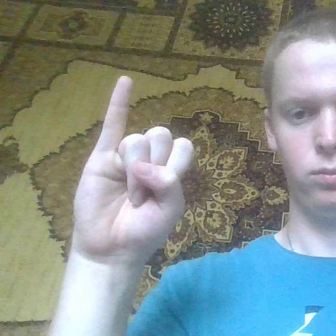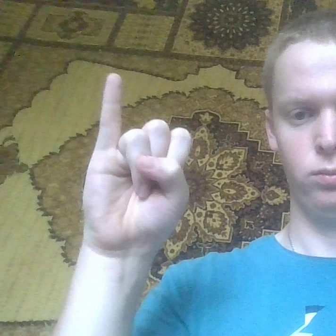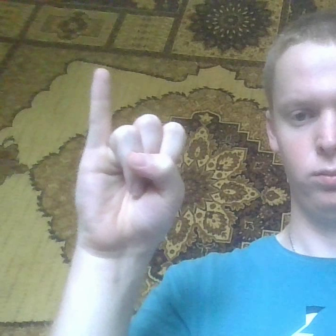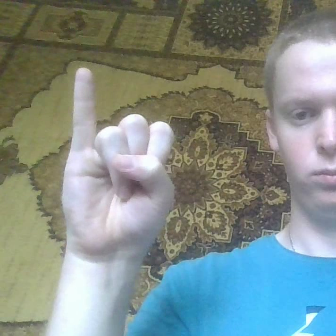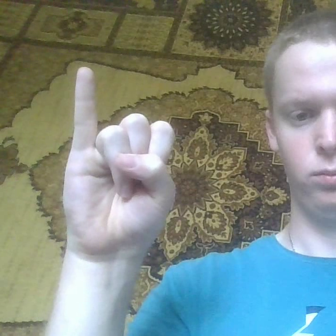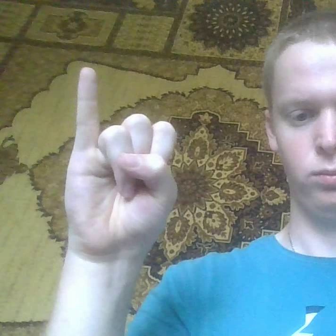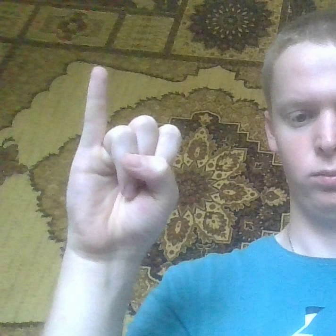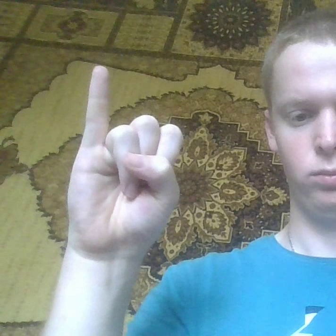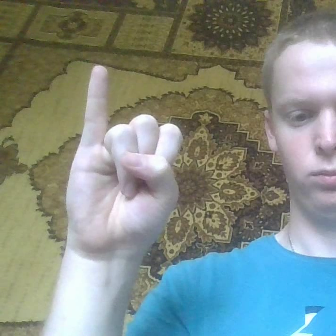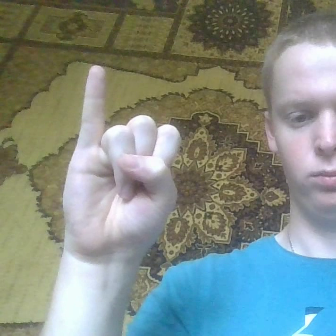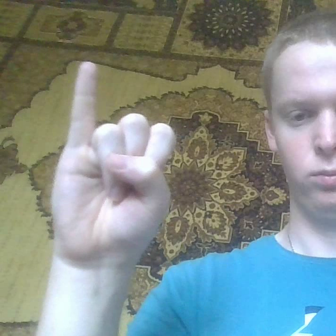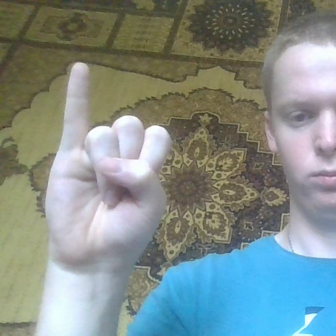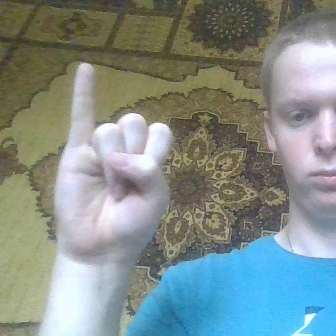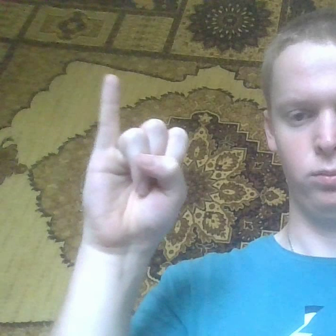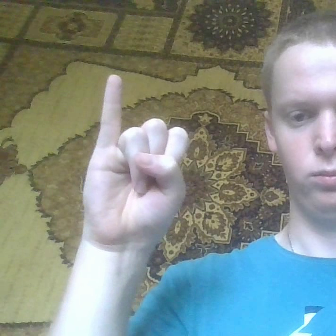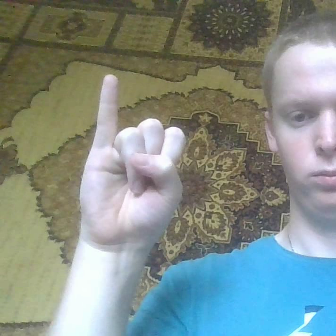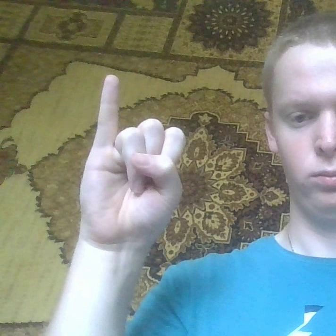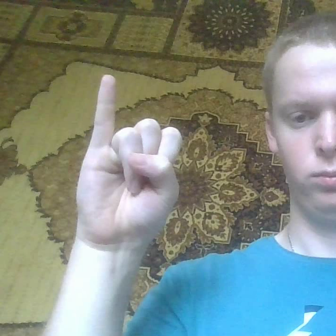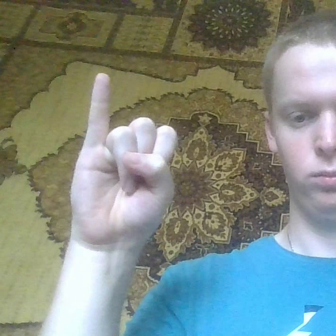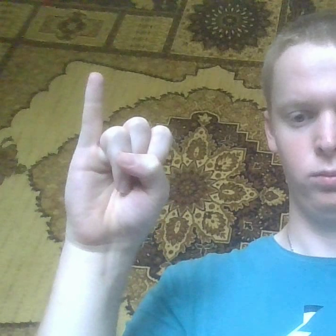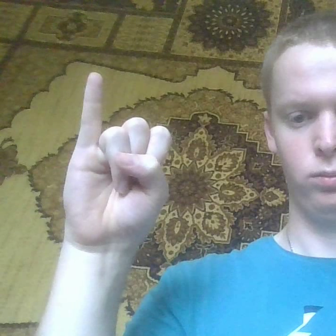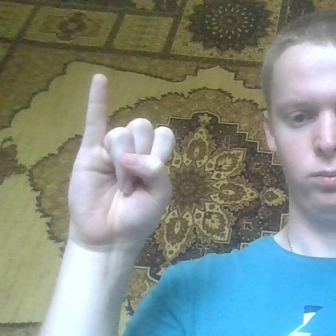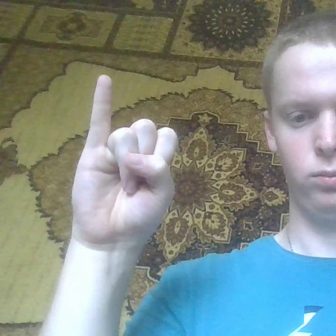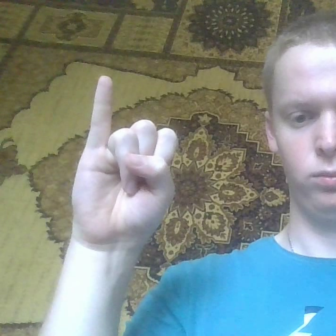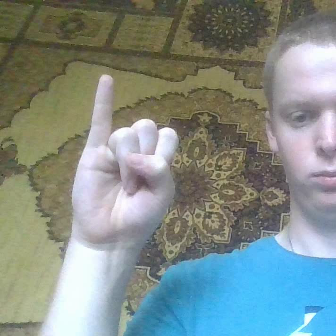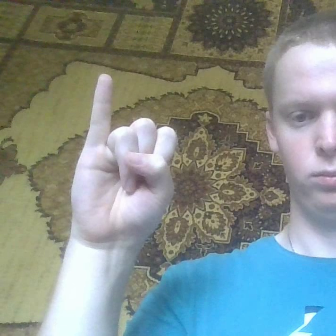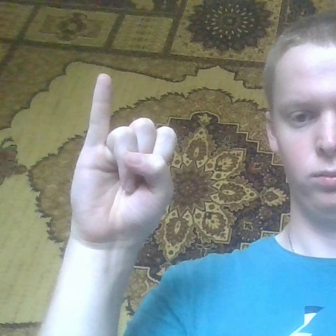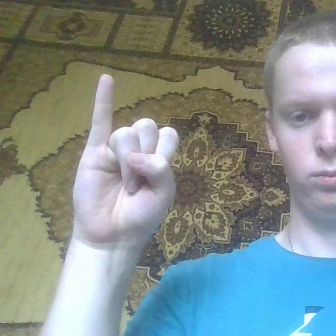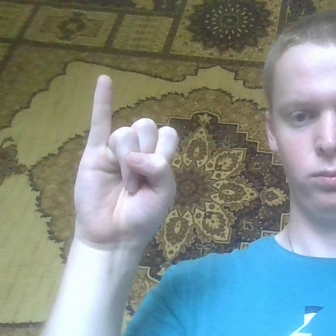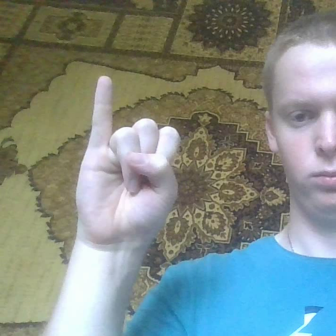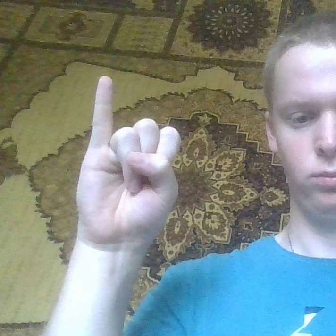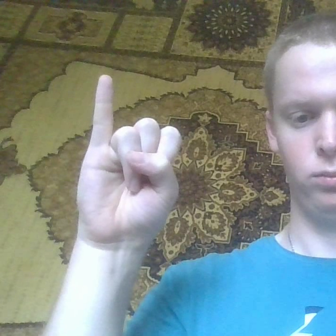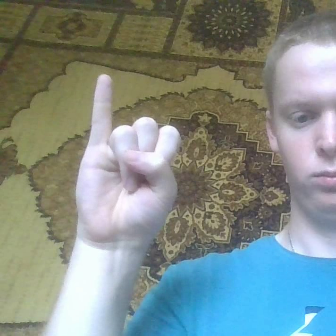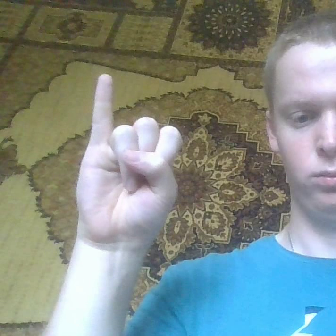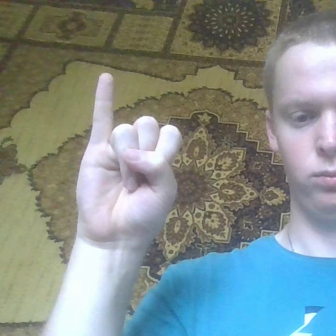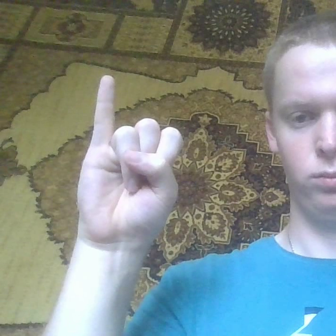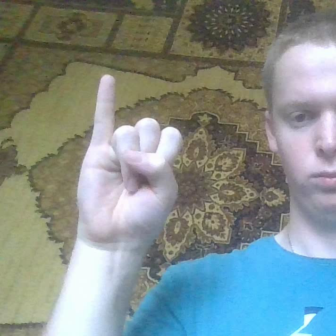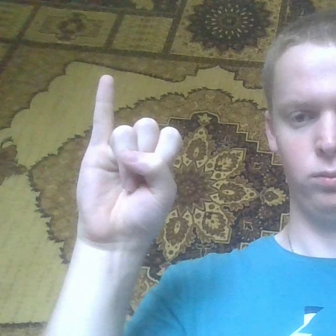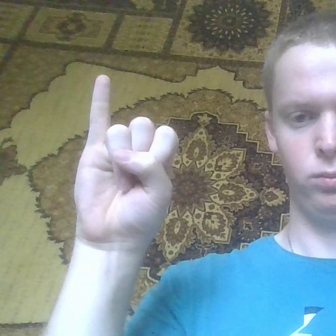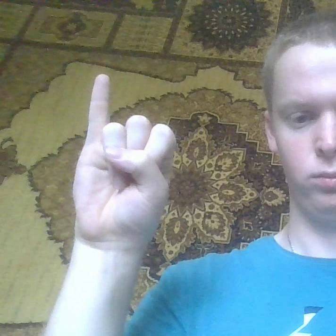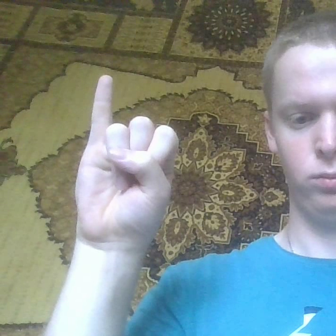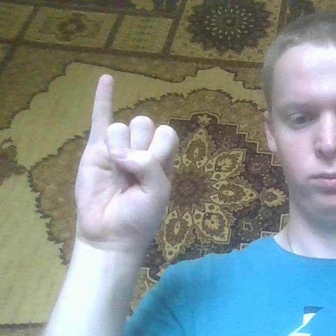І